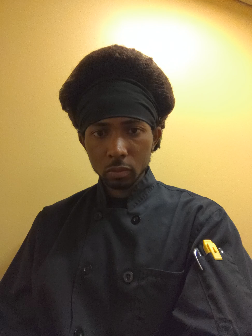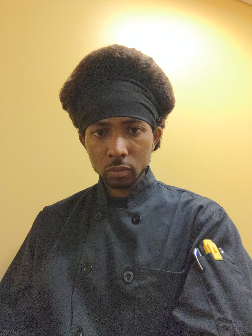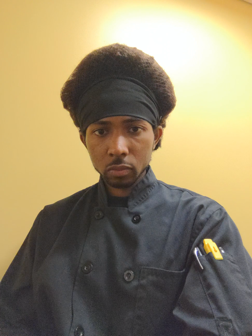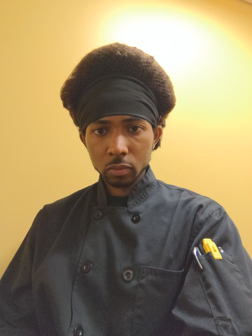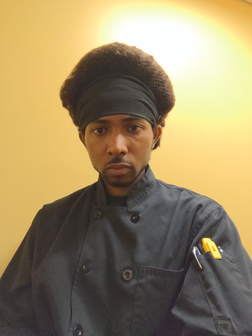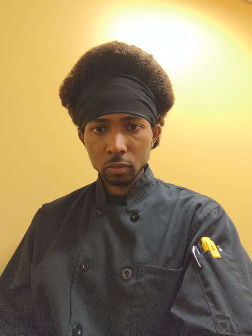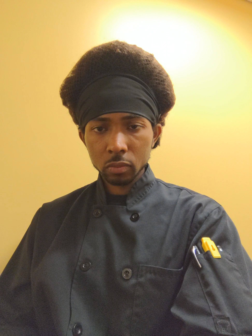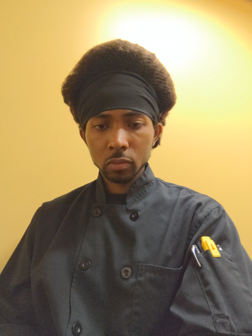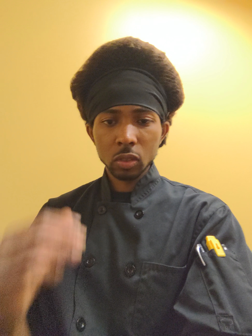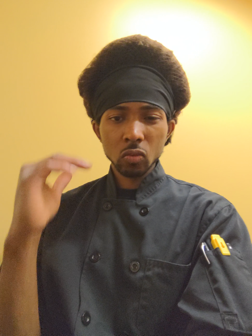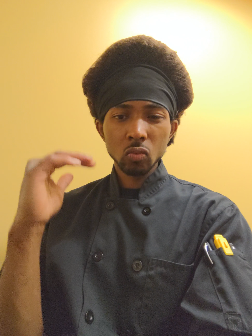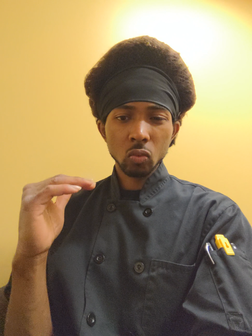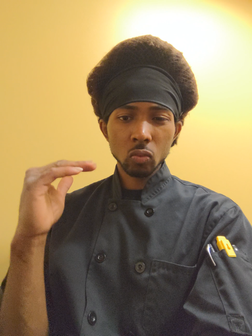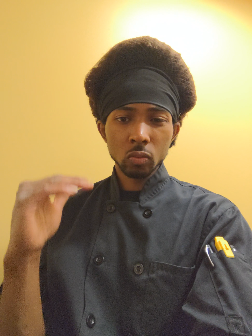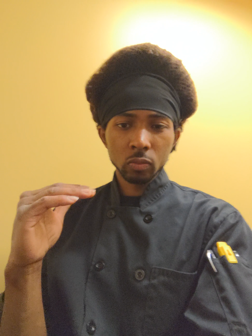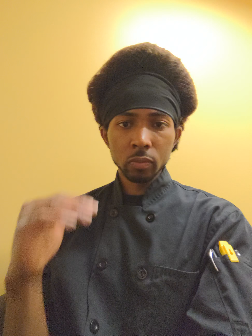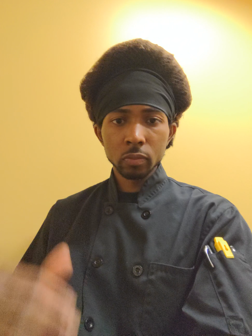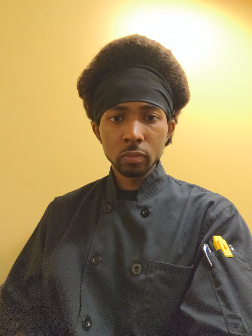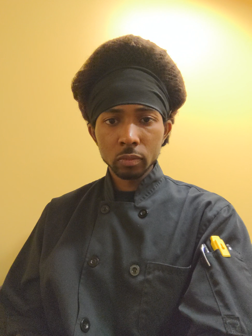little